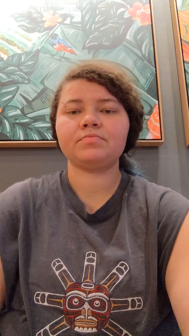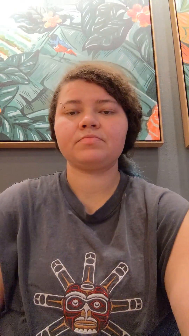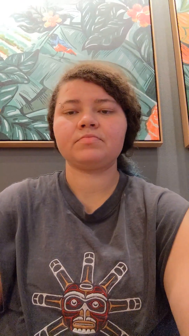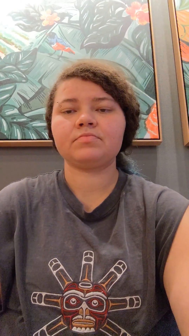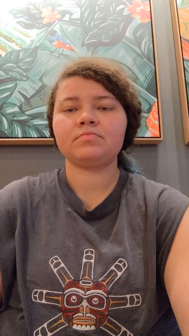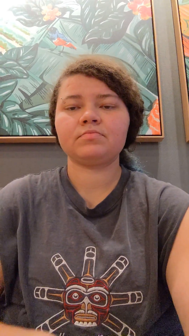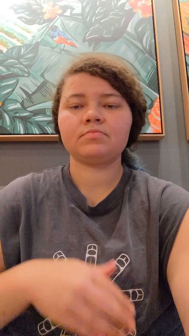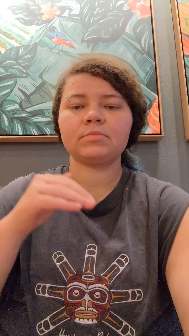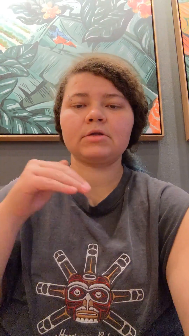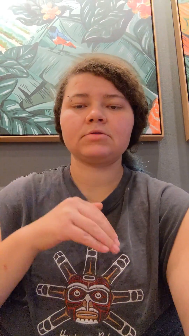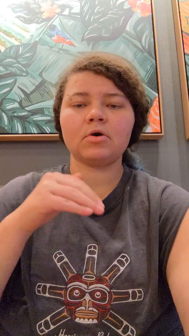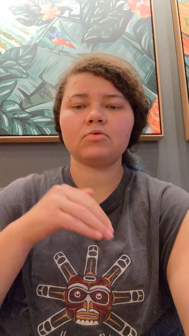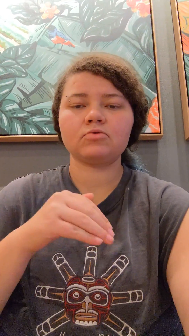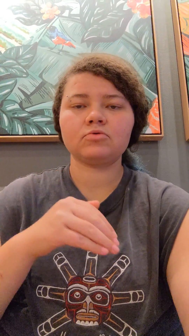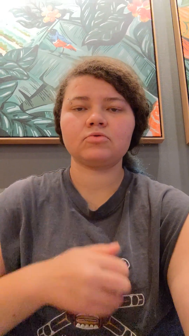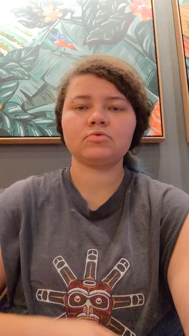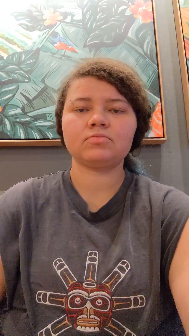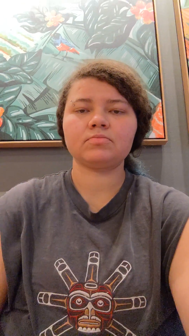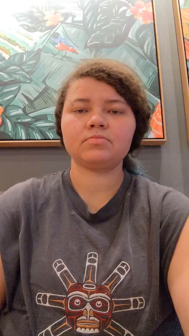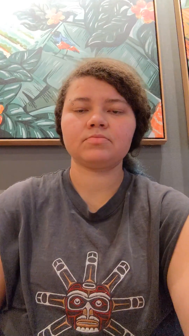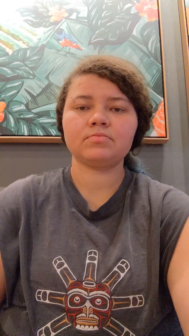doctor